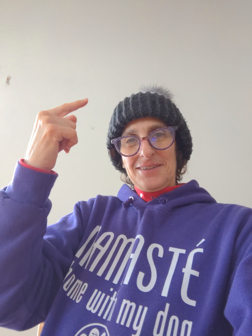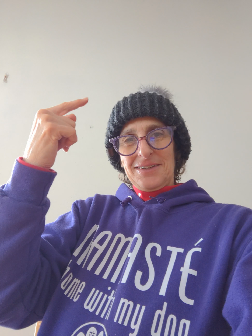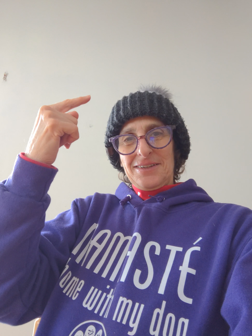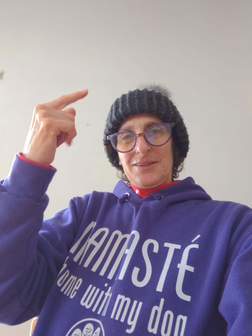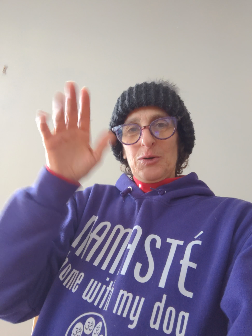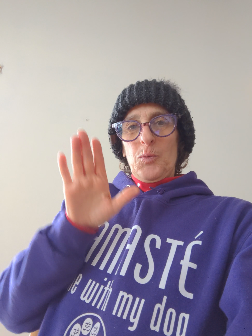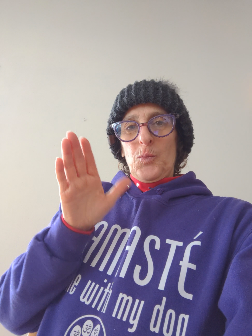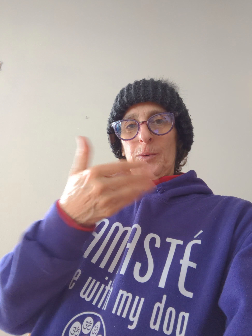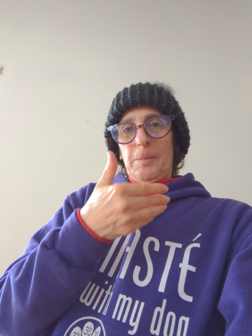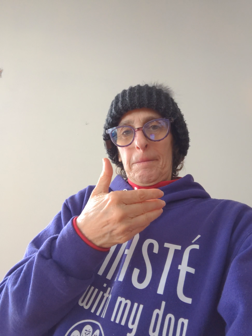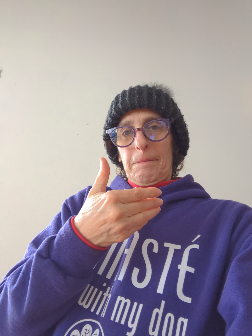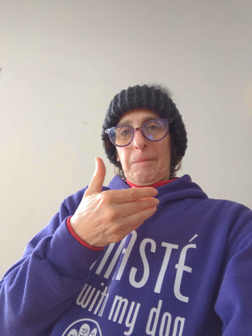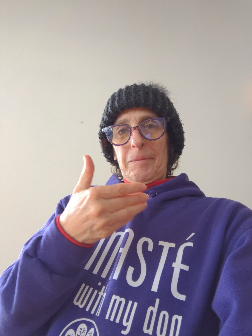room